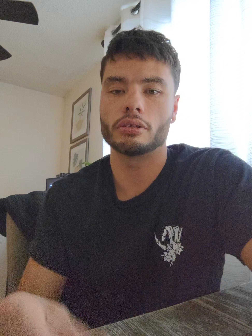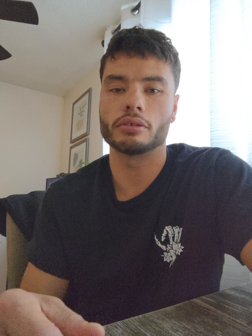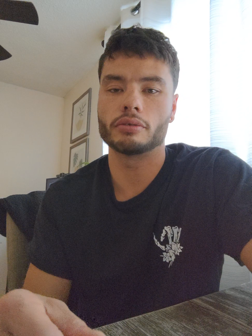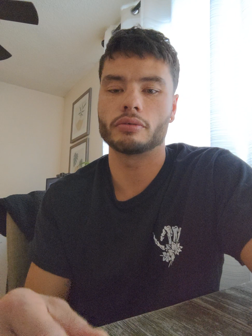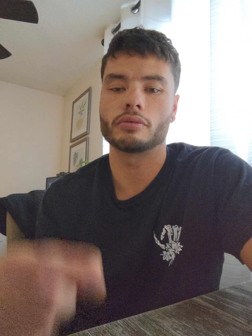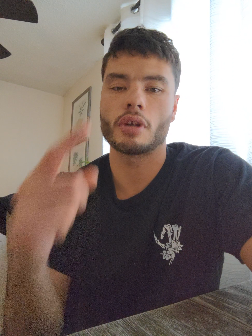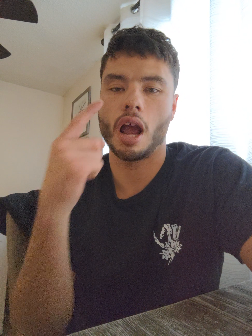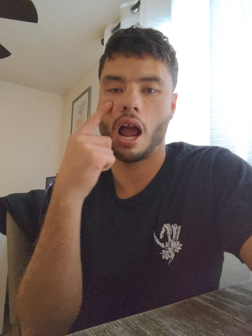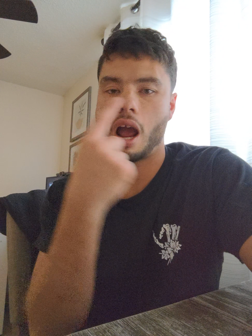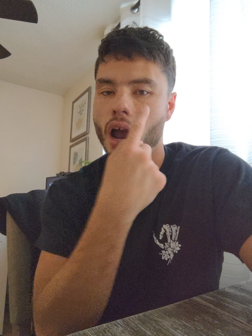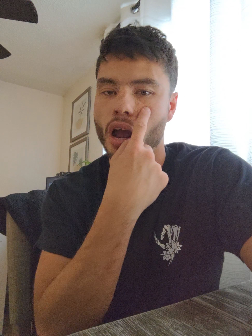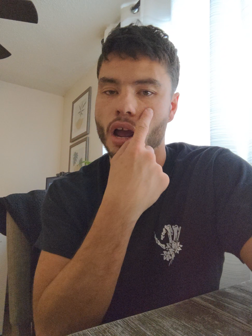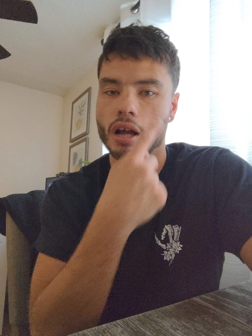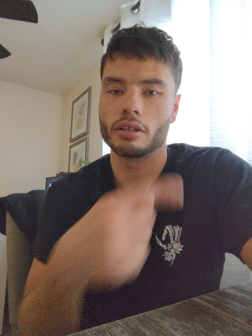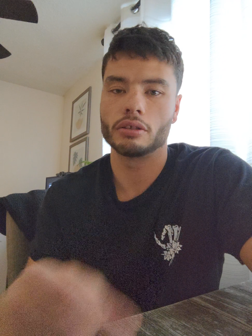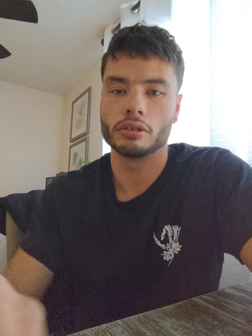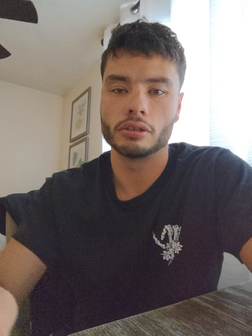eye